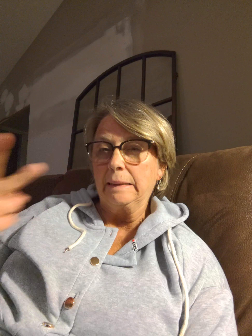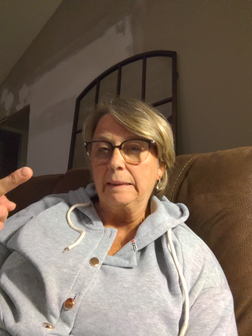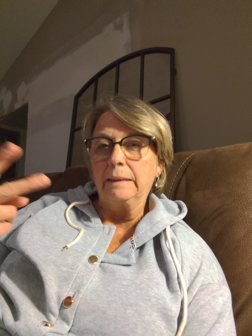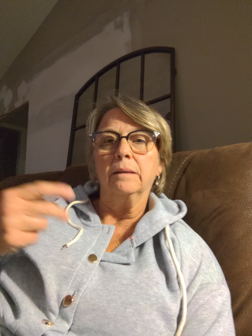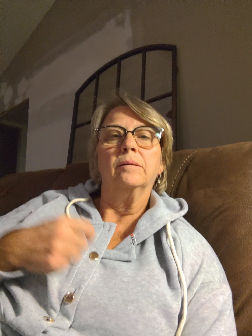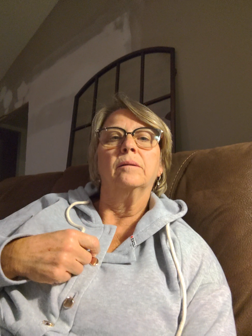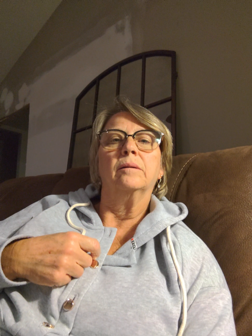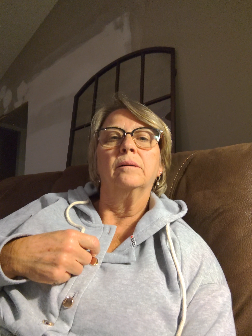see